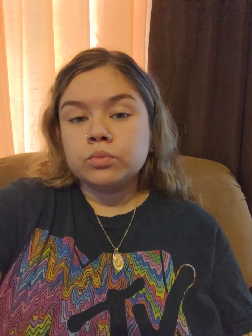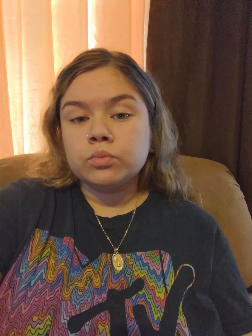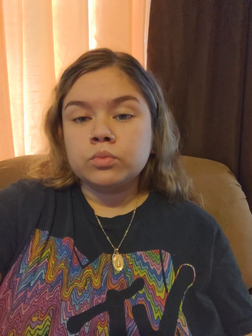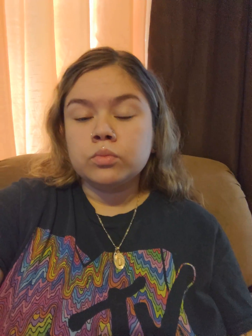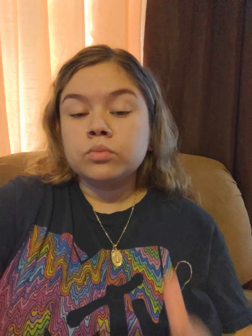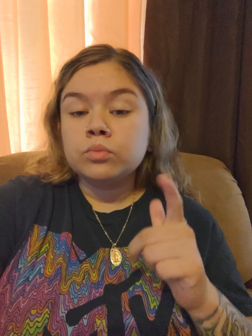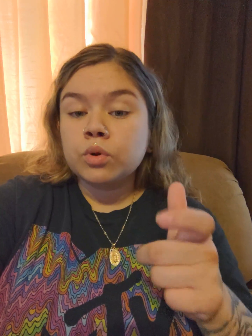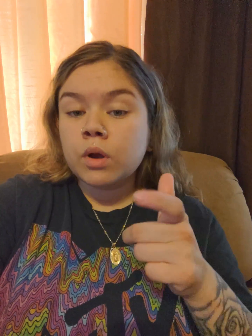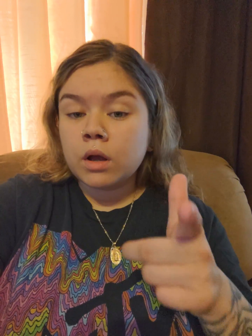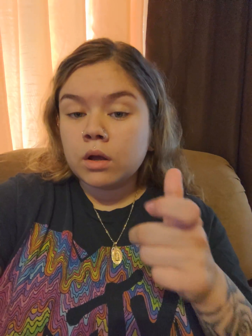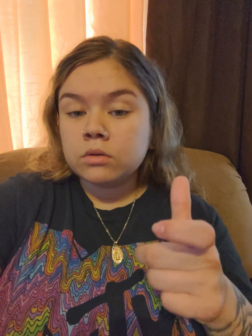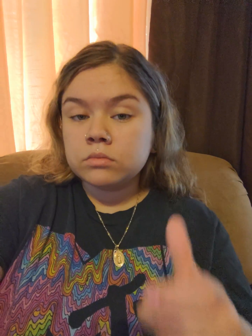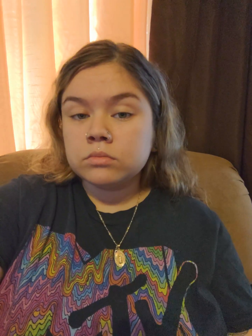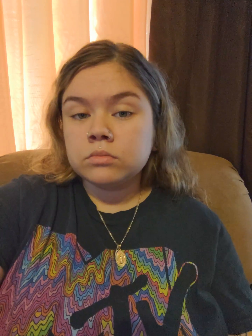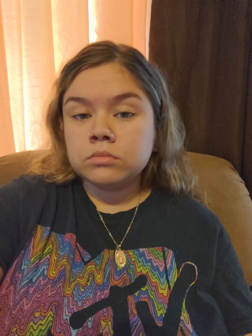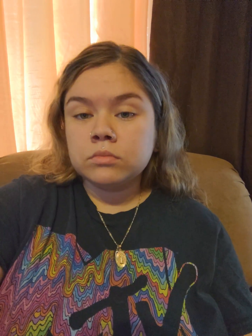run